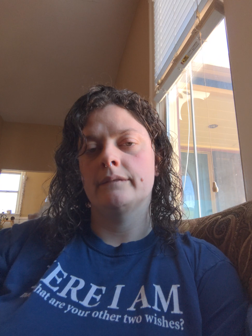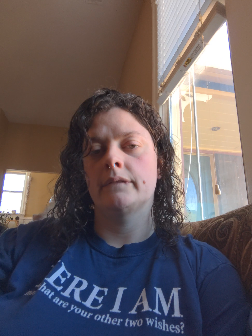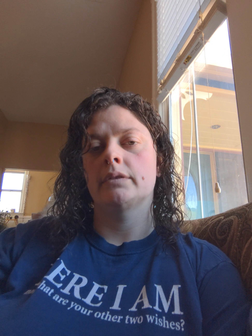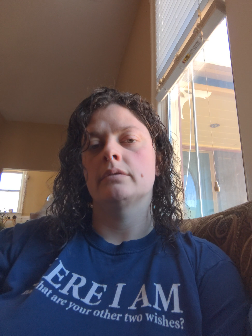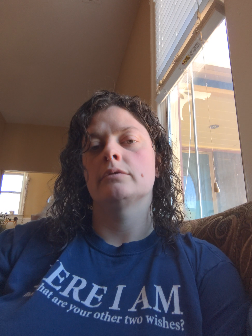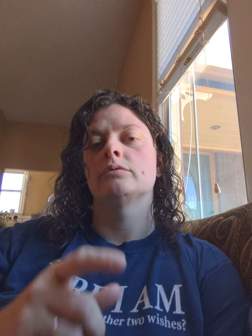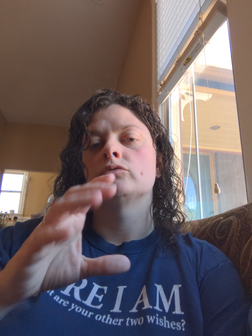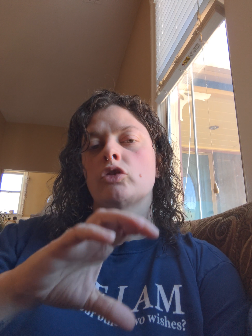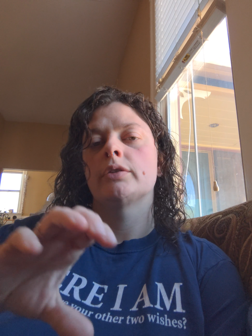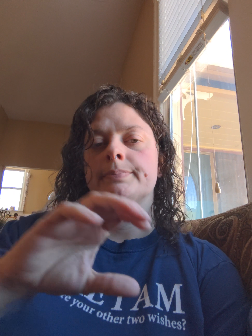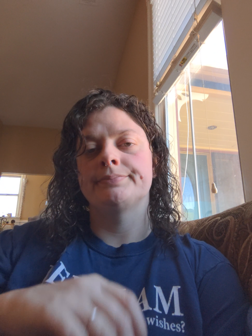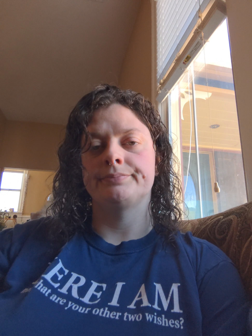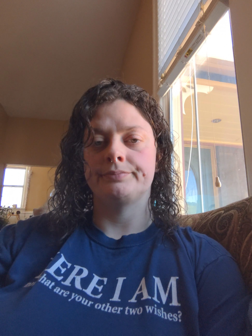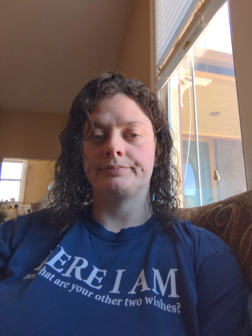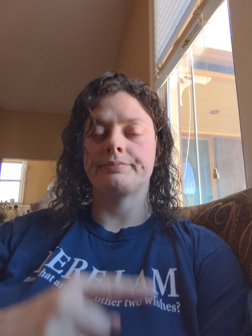chocolate